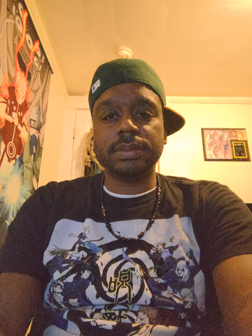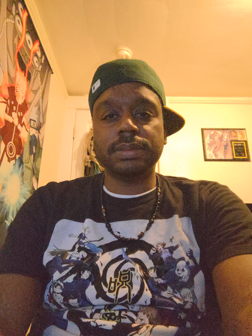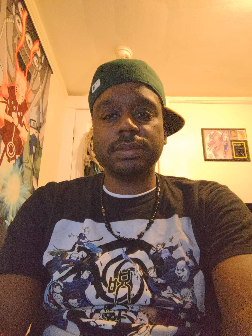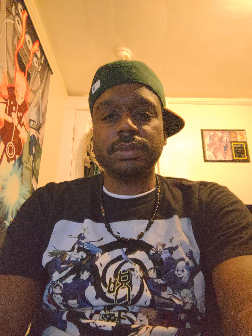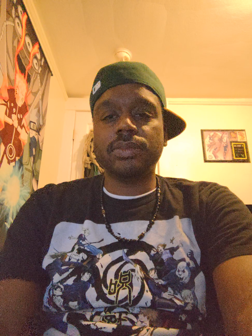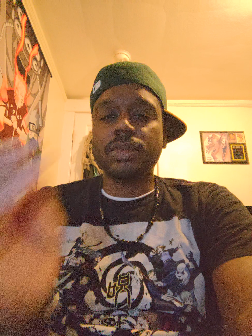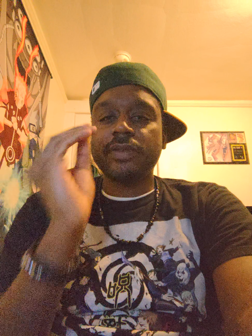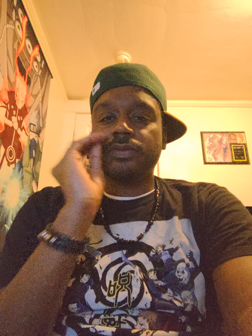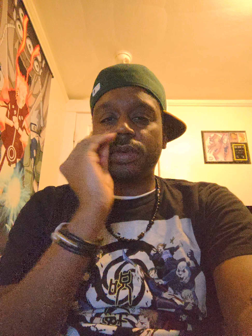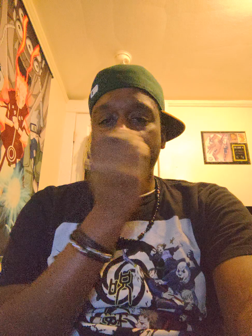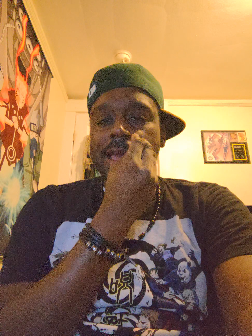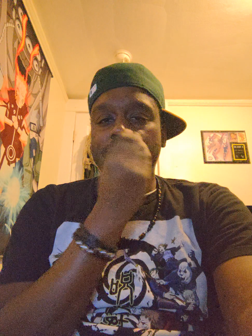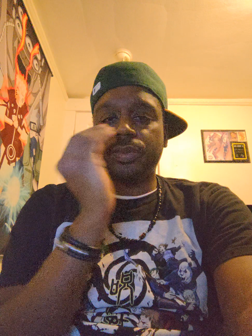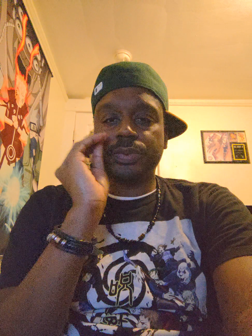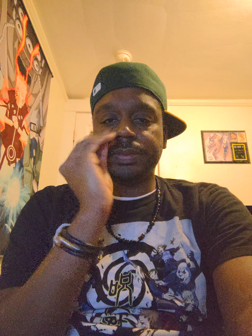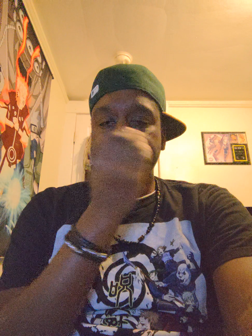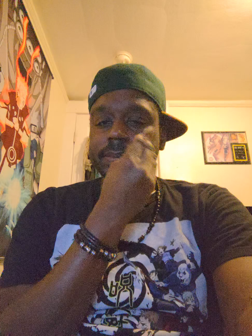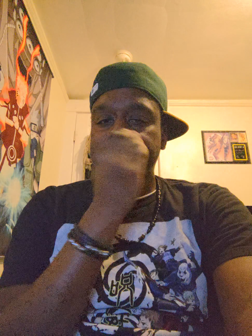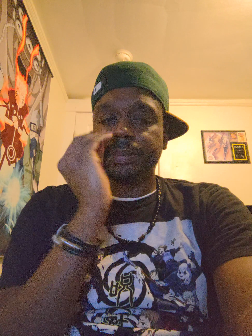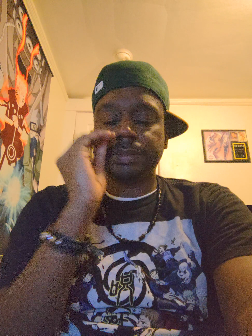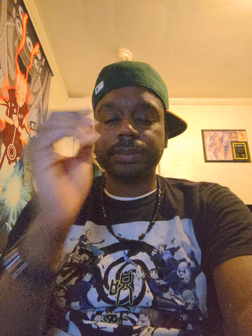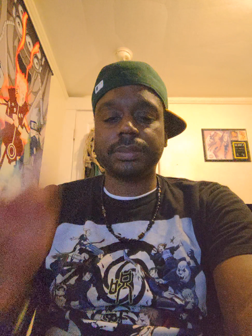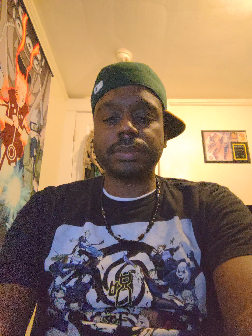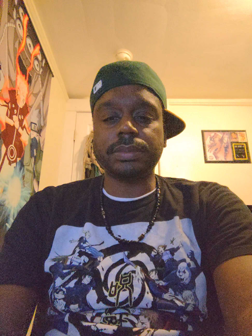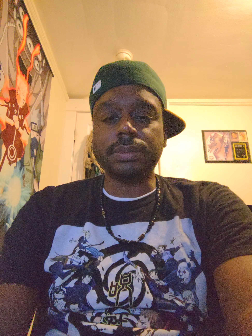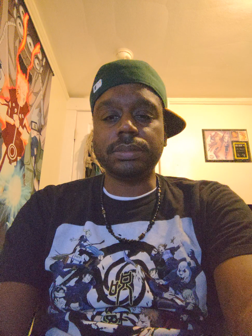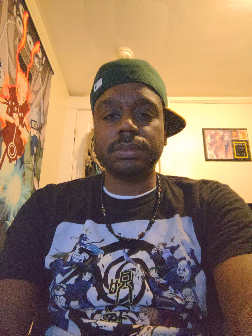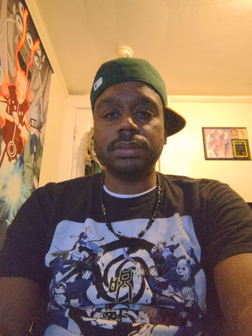flower